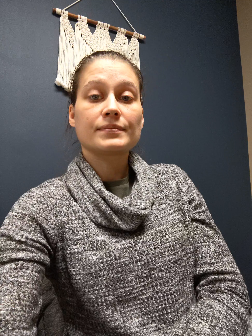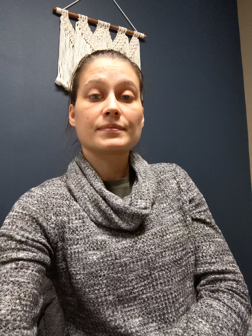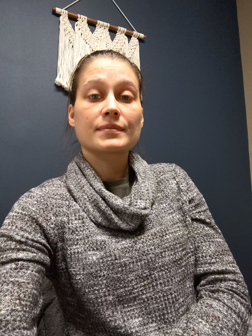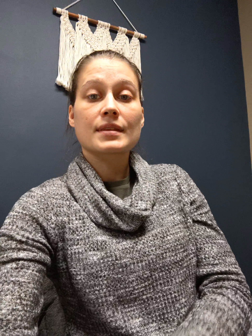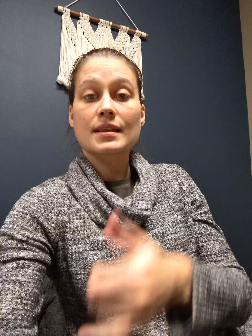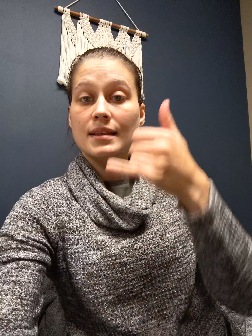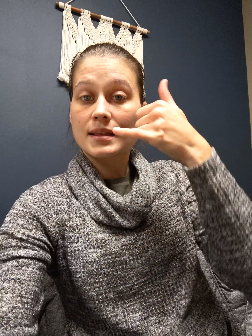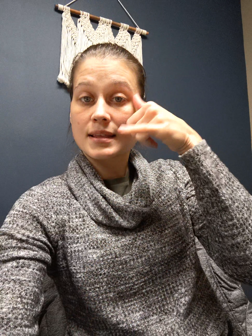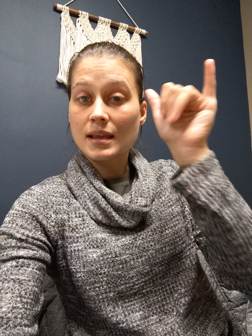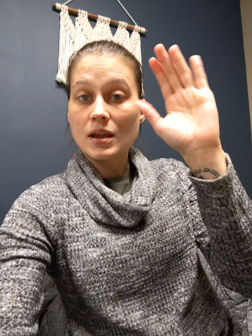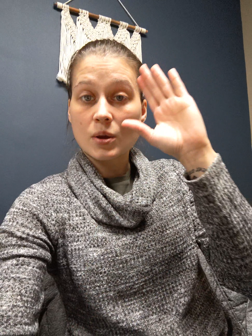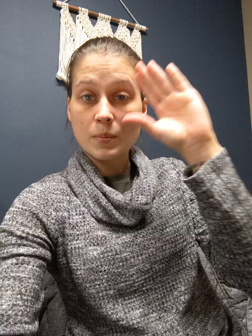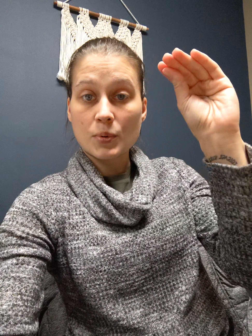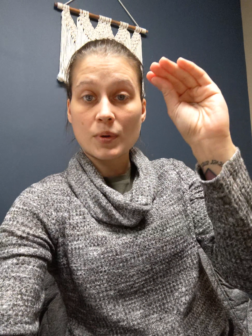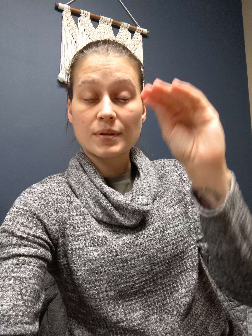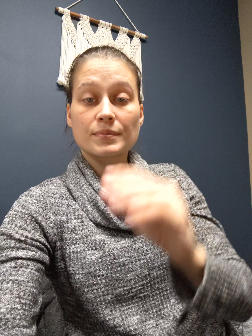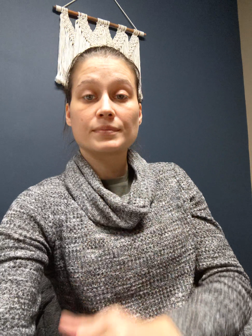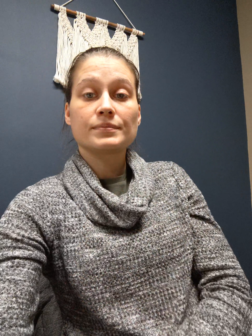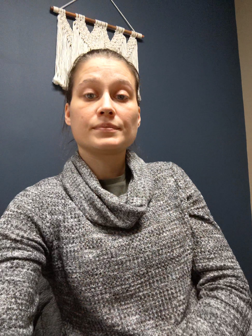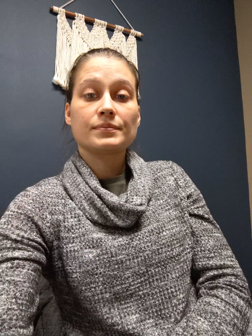cowboy